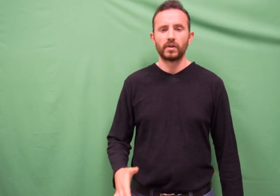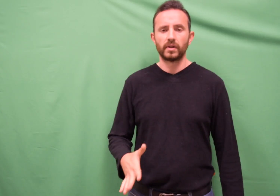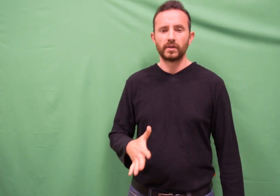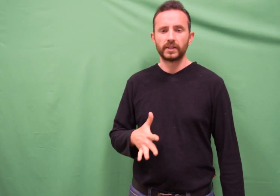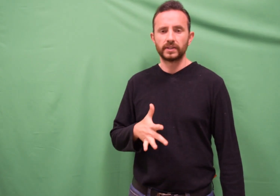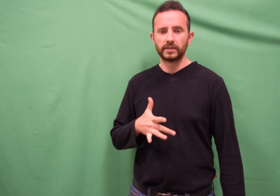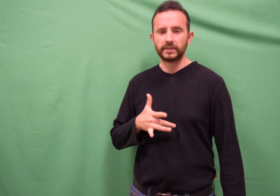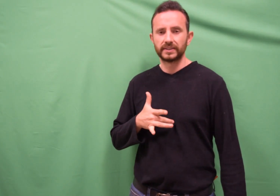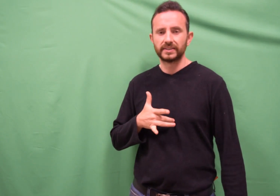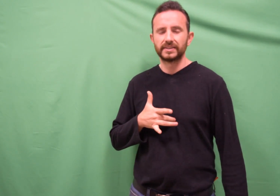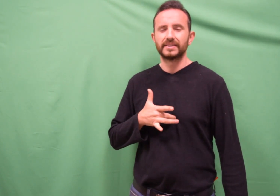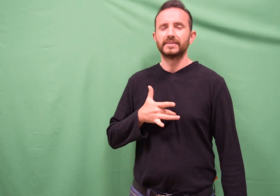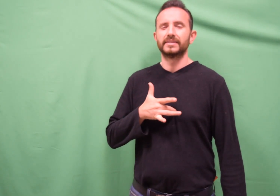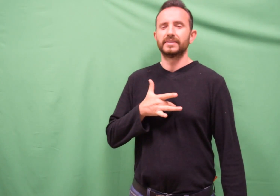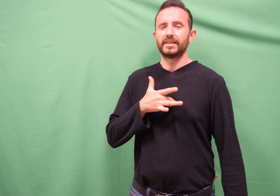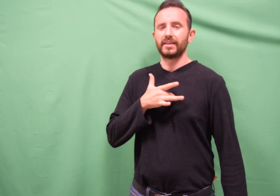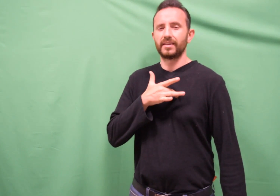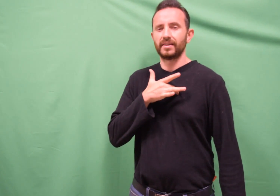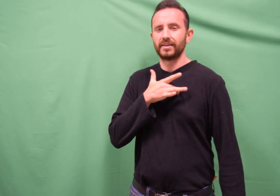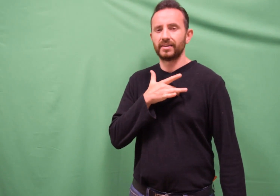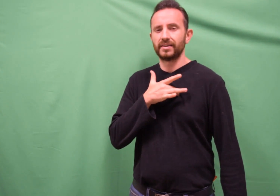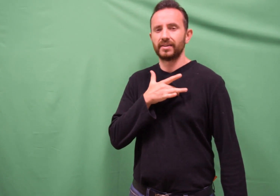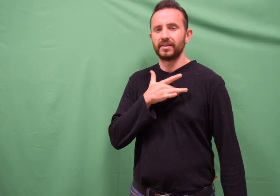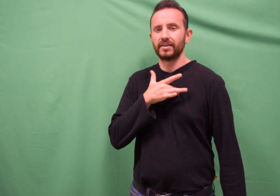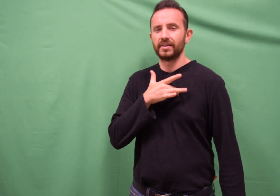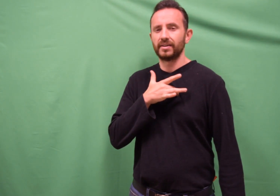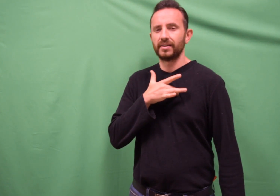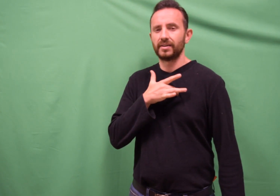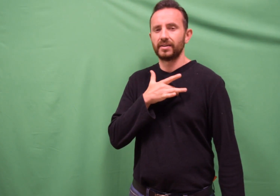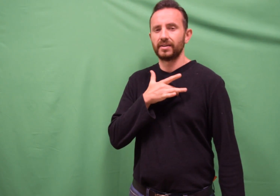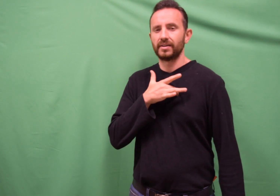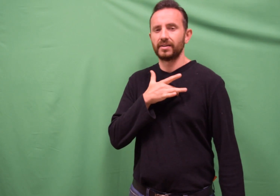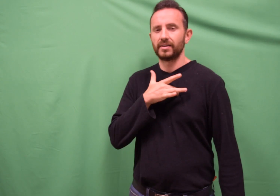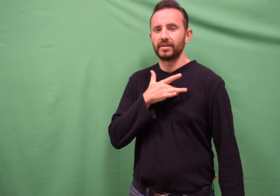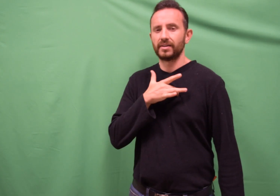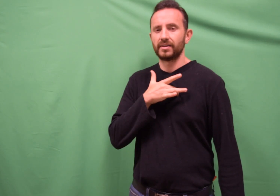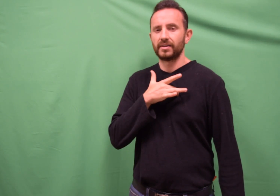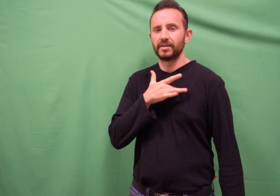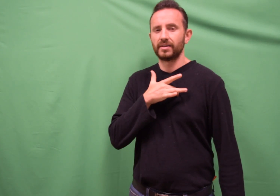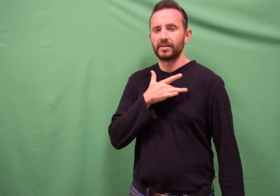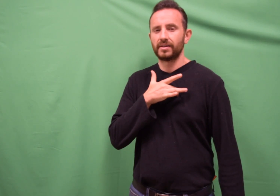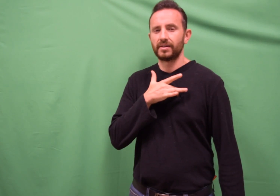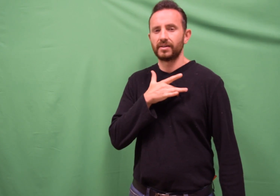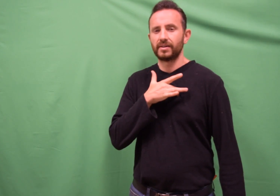sentir